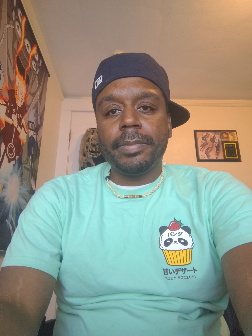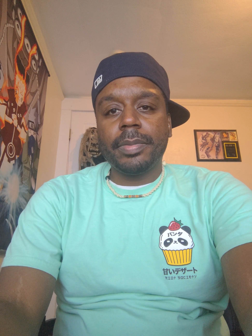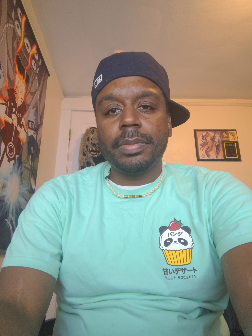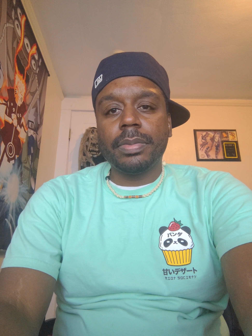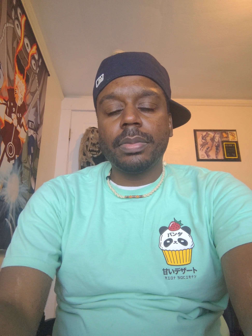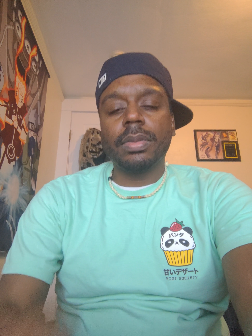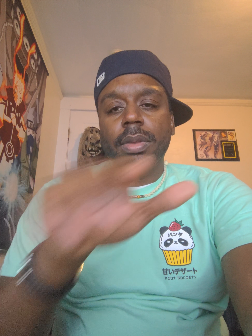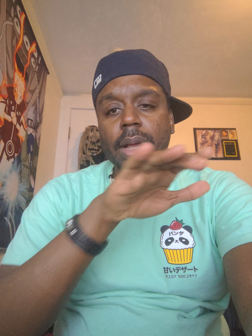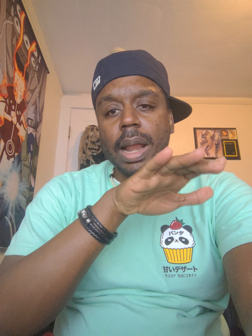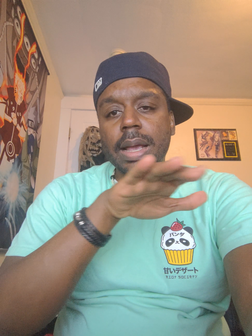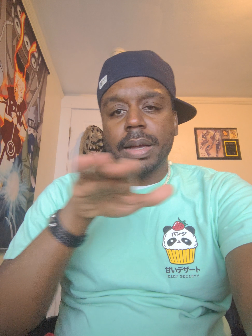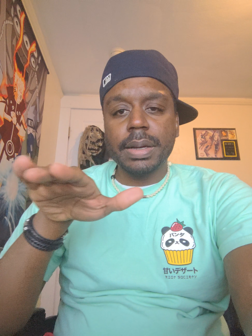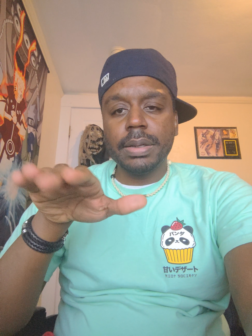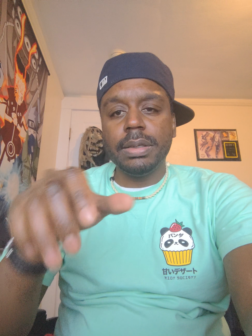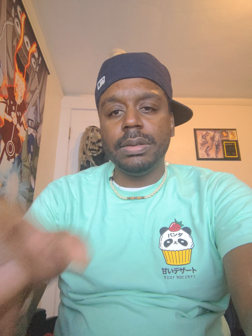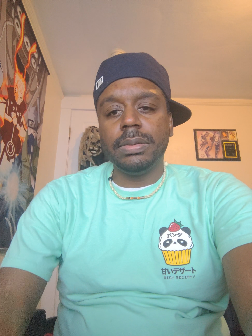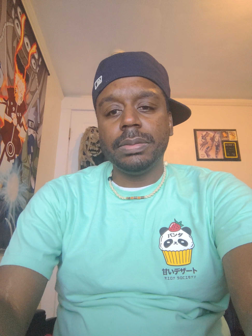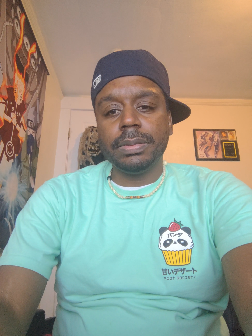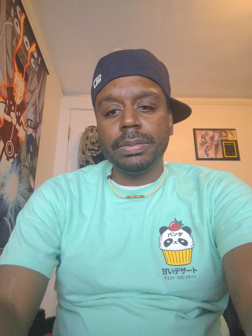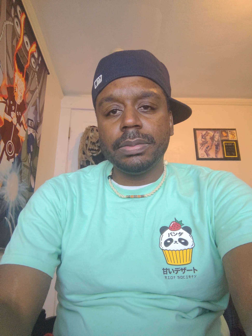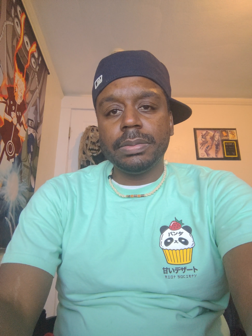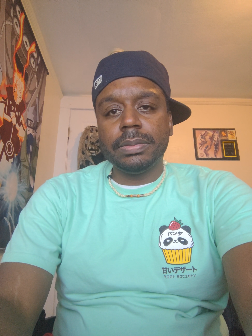clean